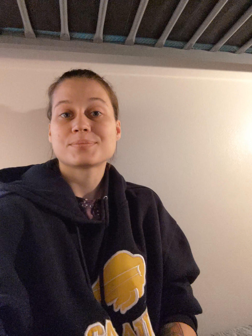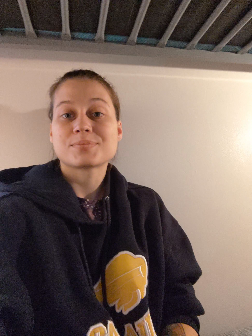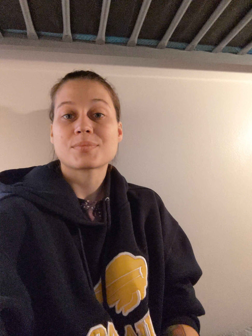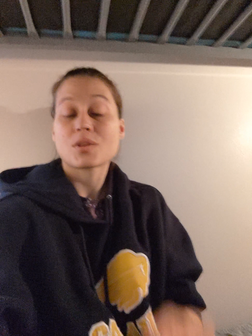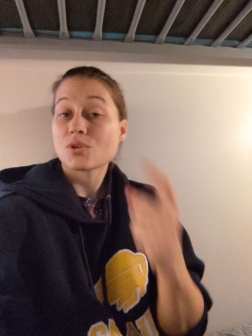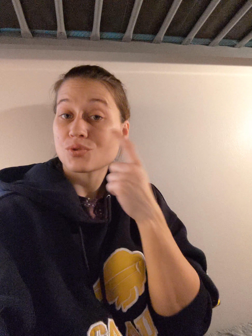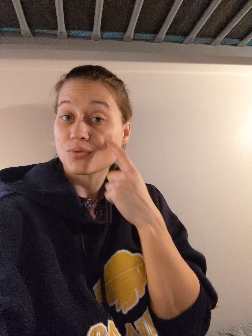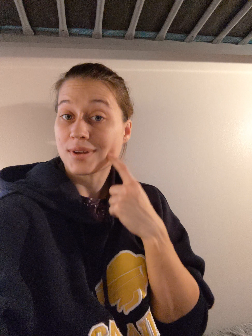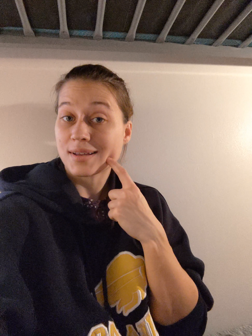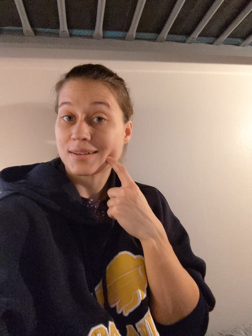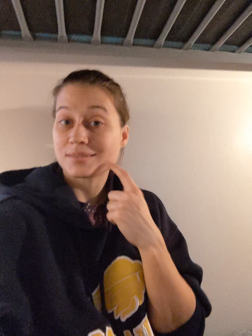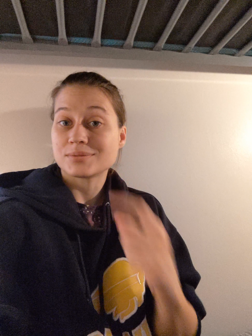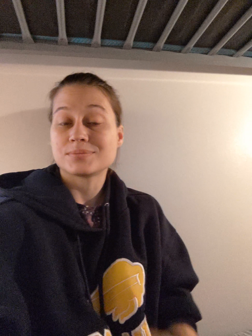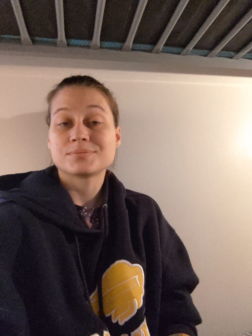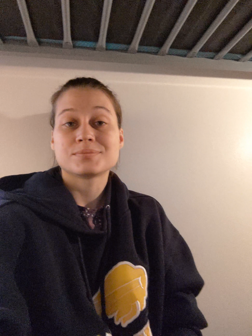cry